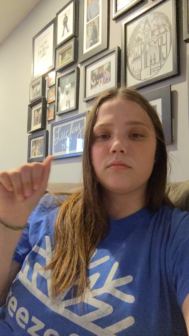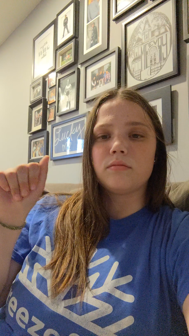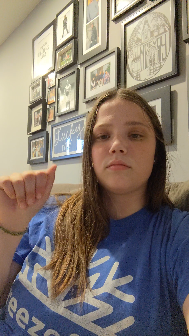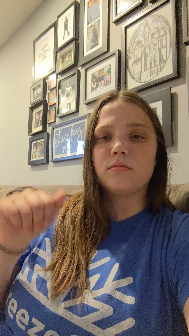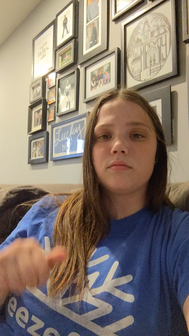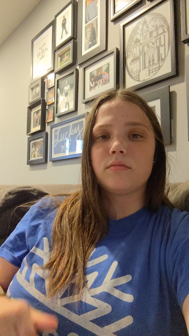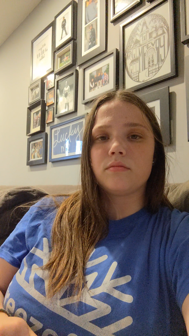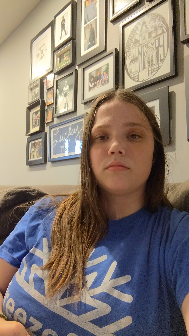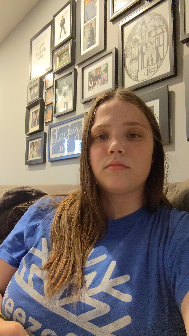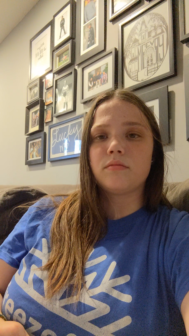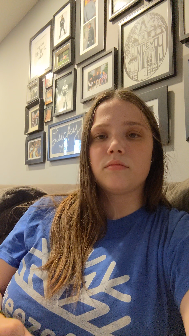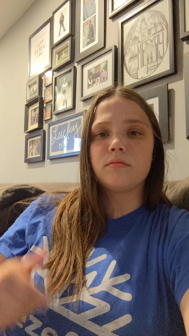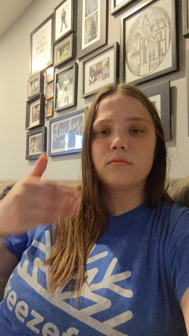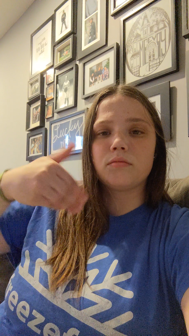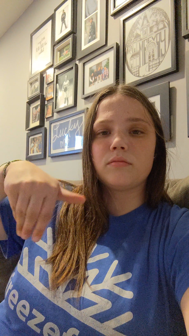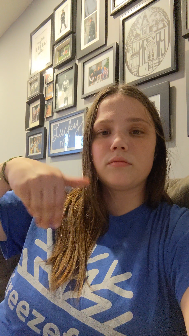shorts